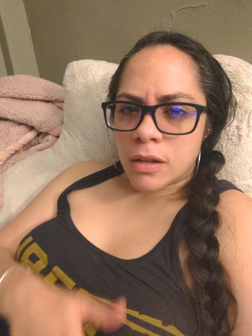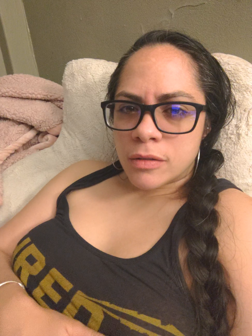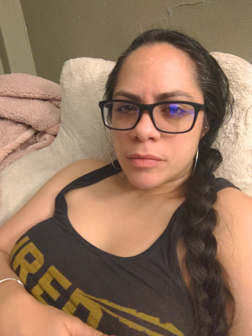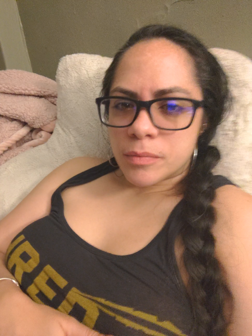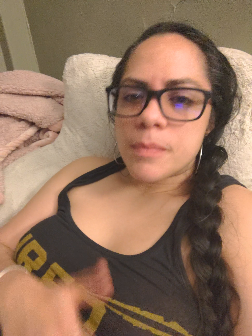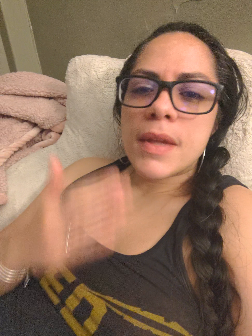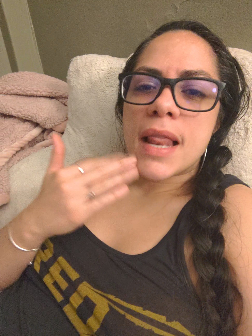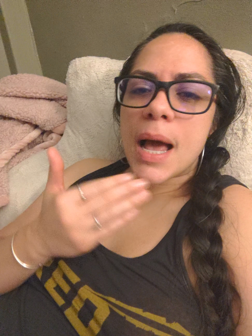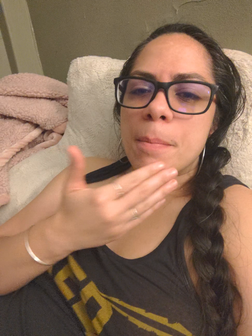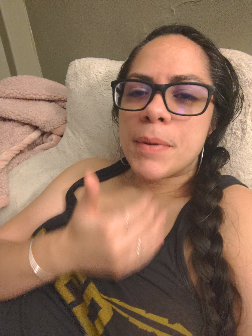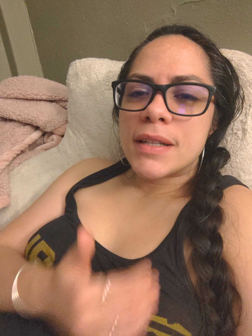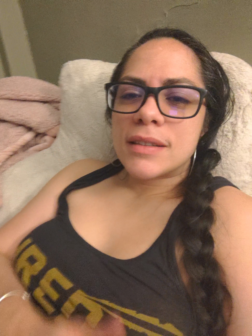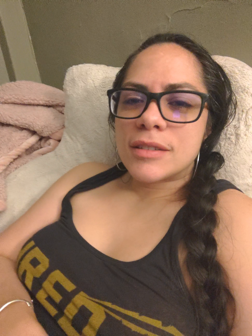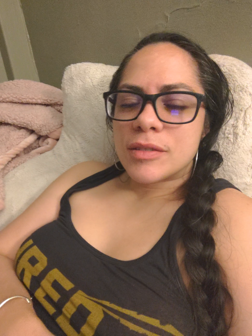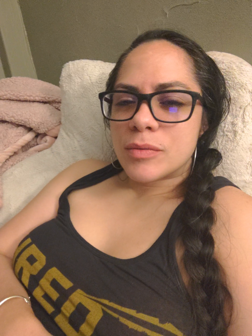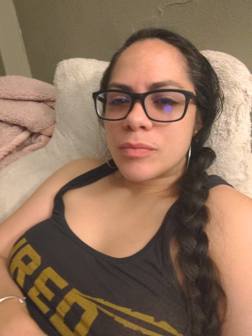napkin